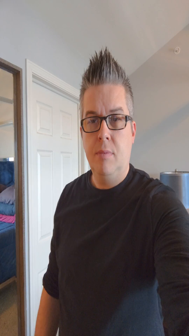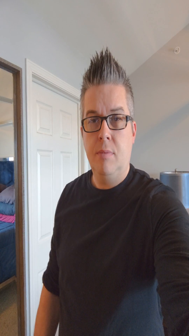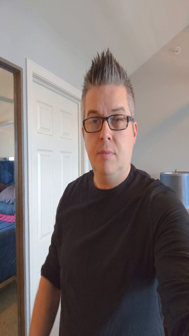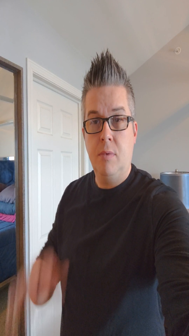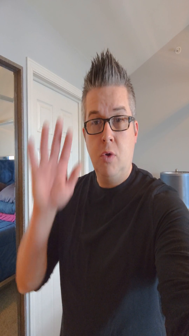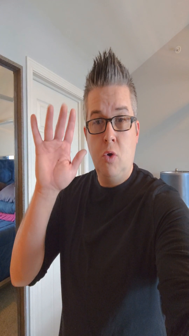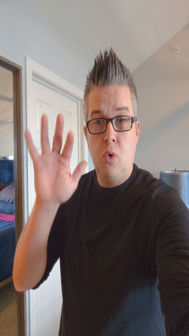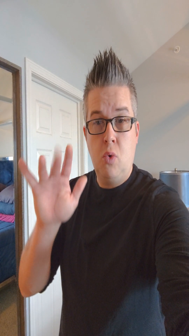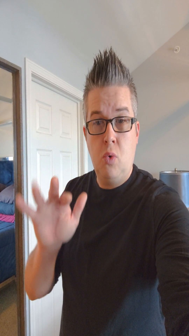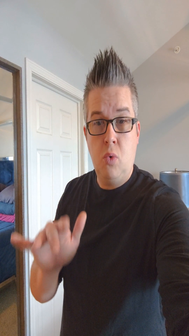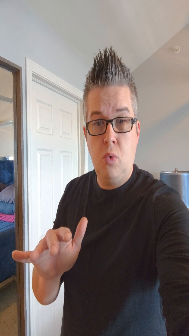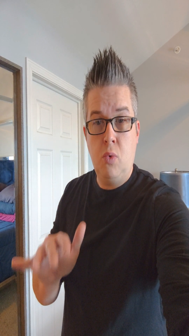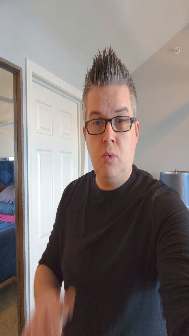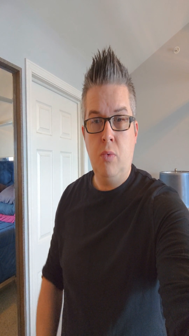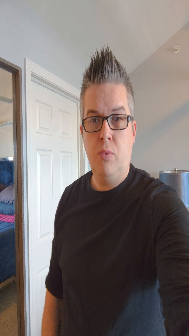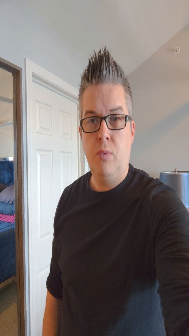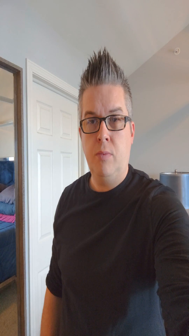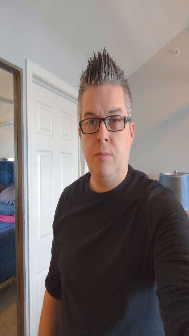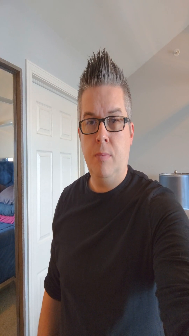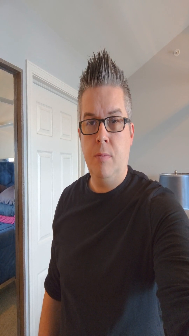snow